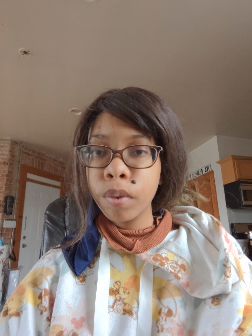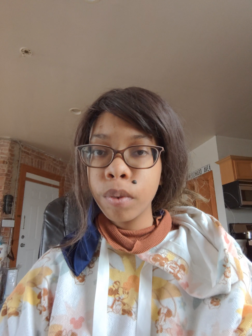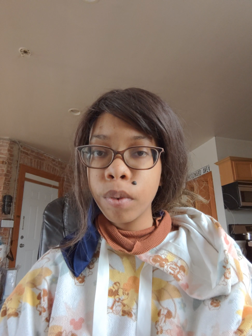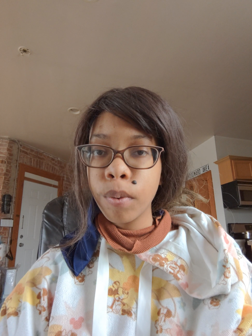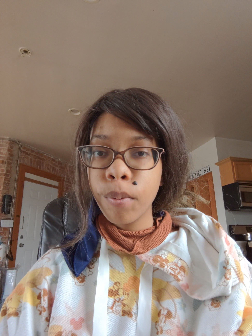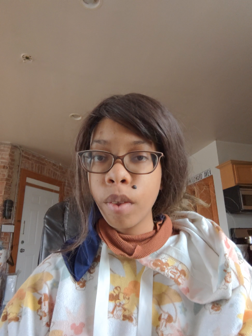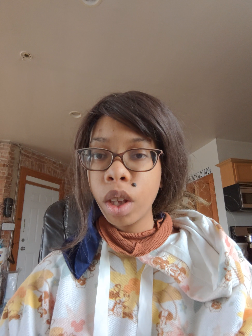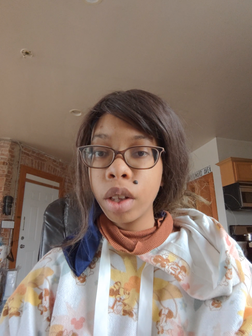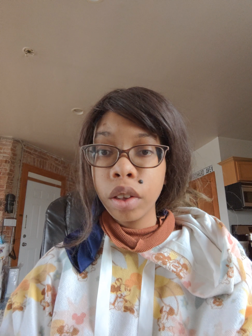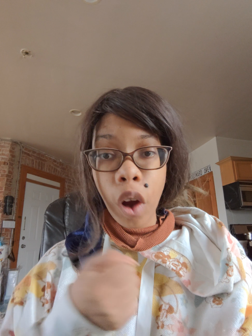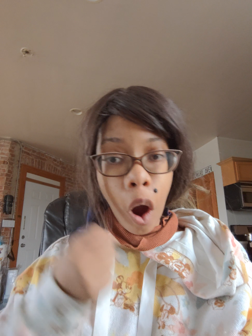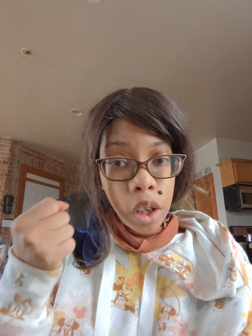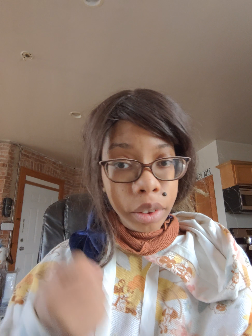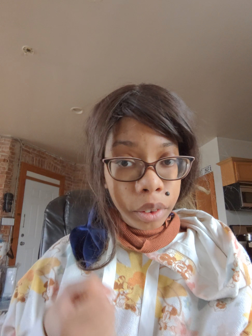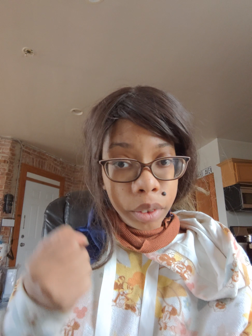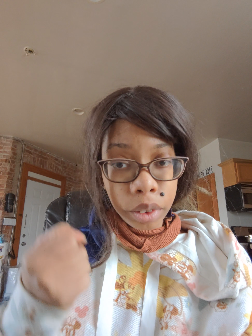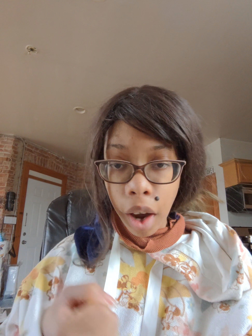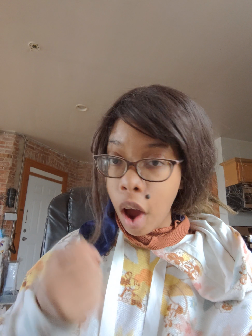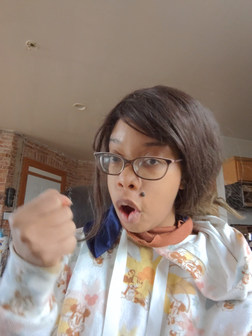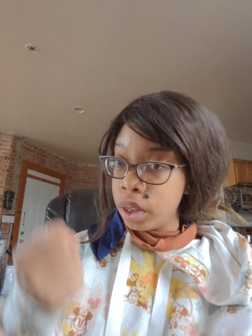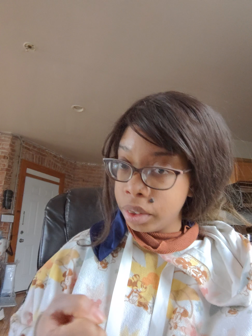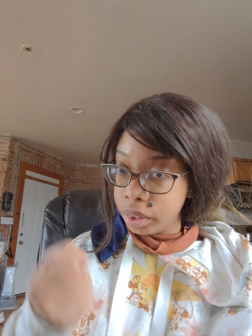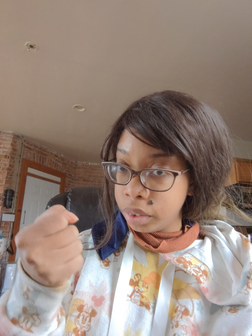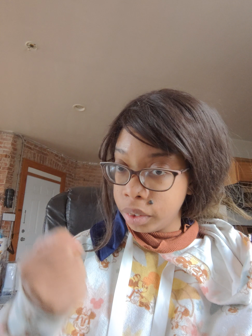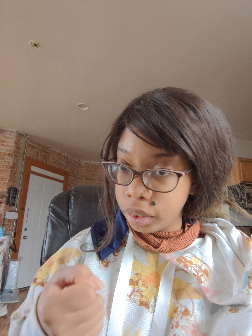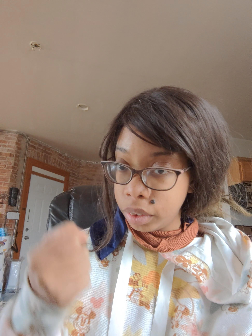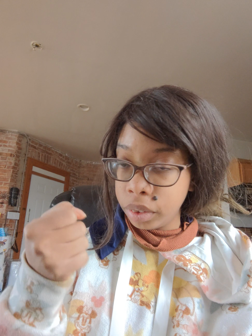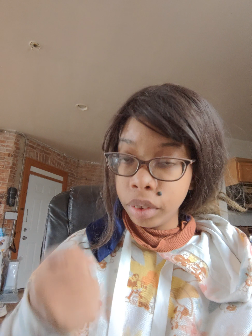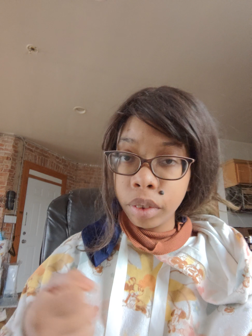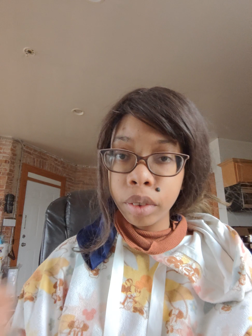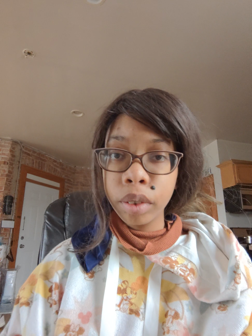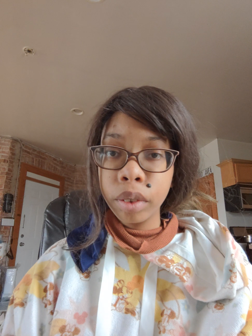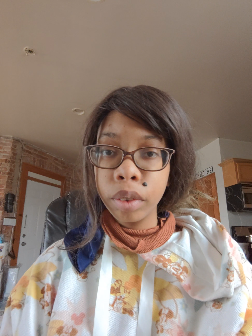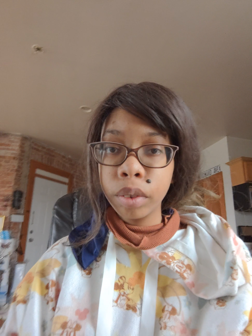car